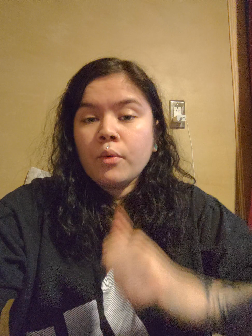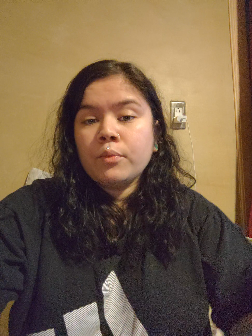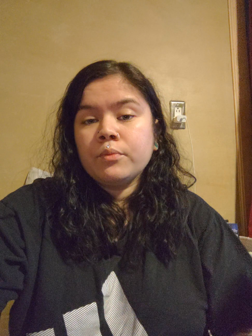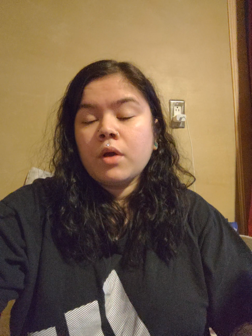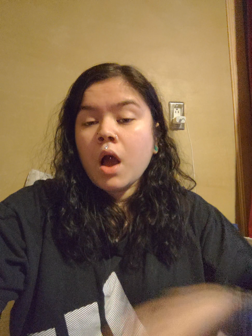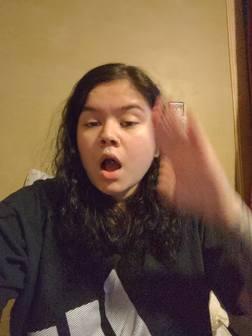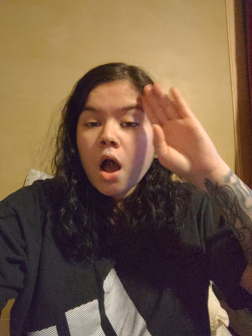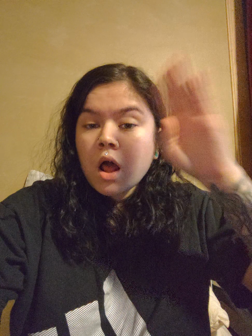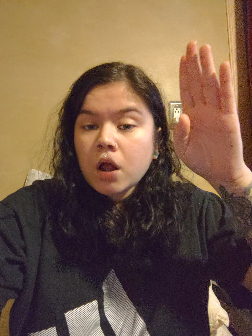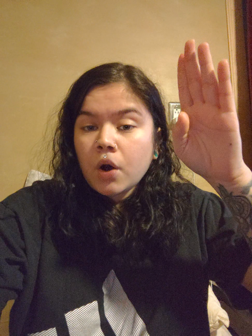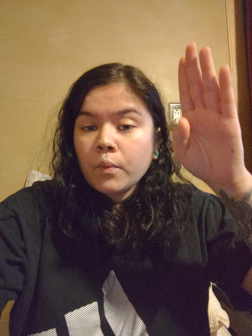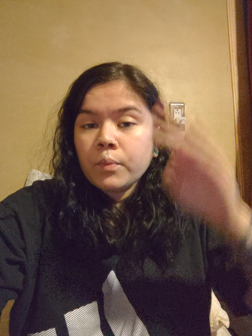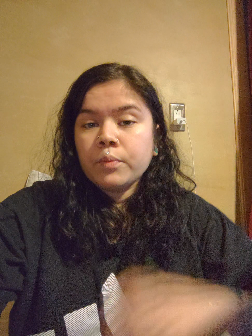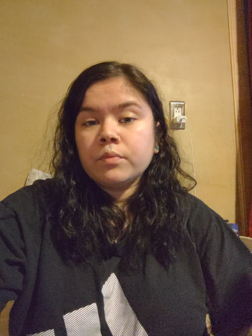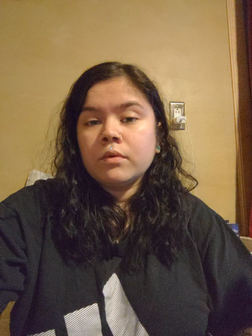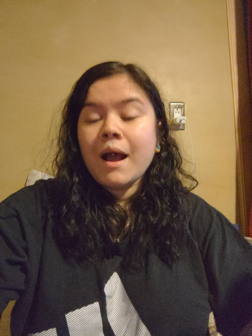hello